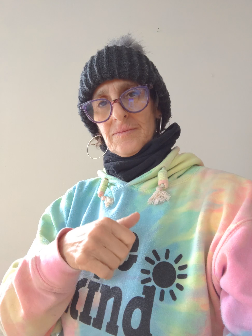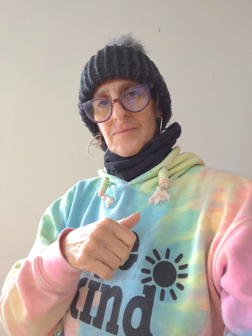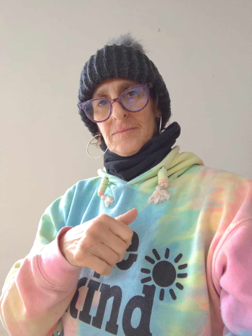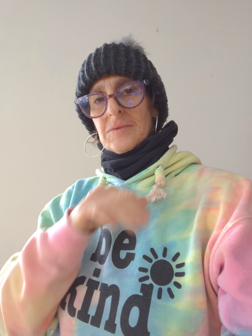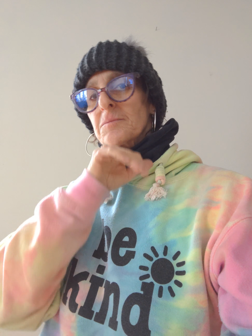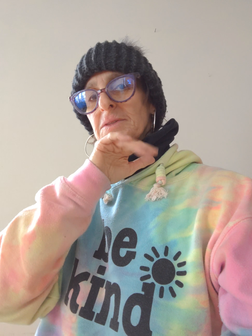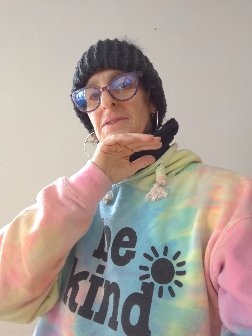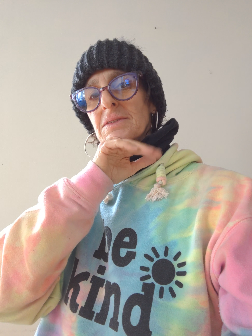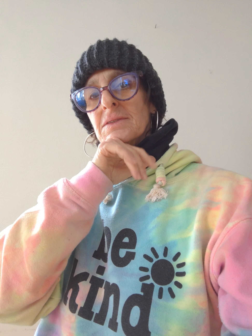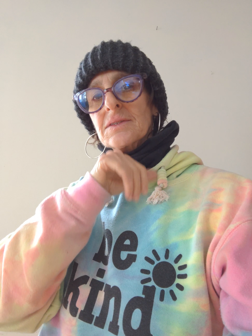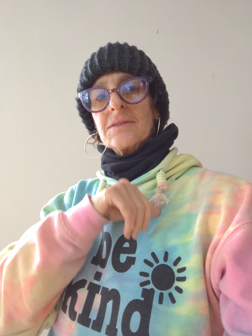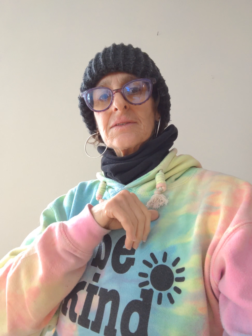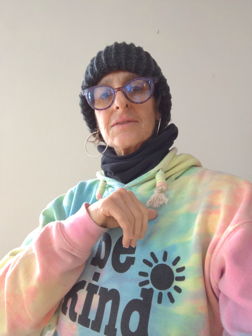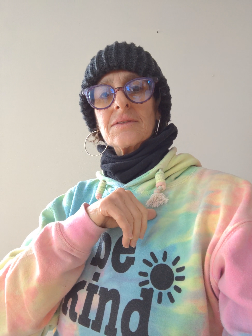pig